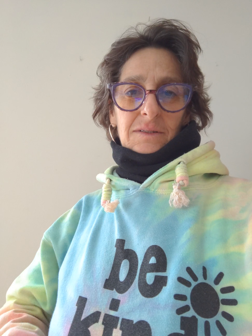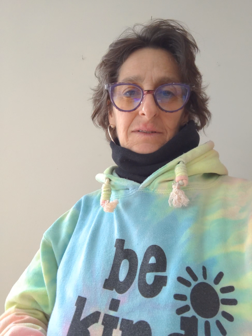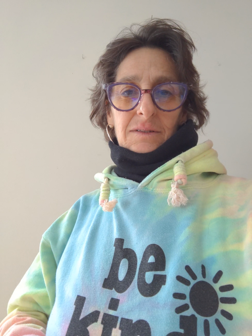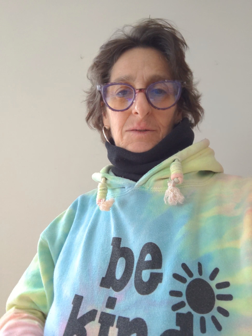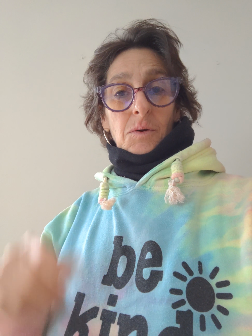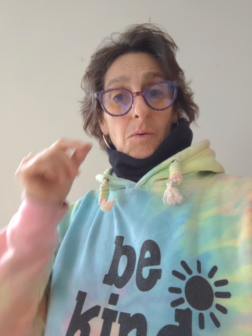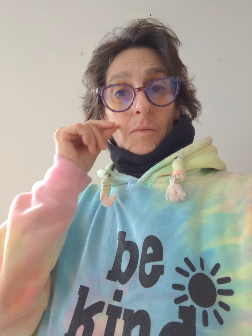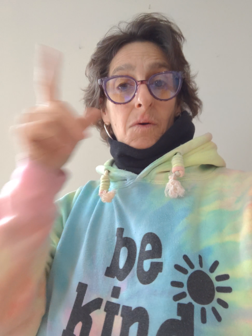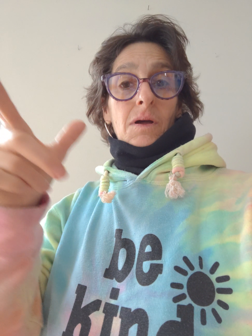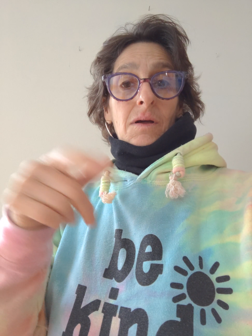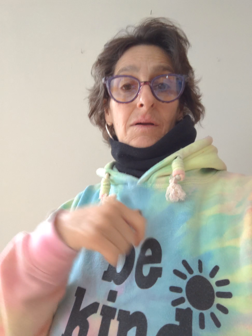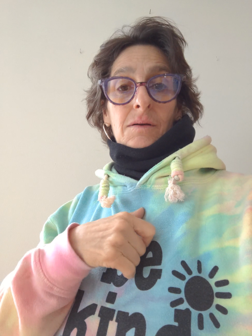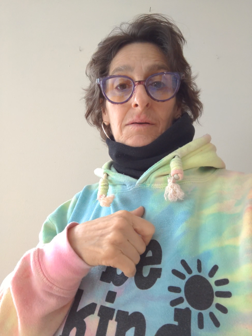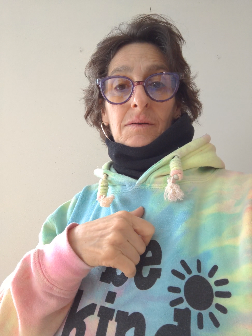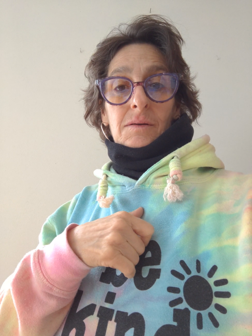wake